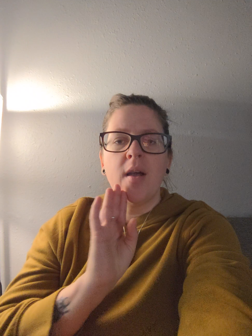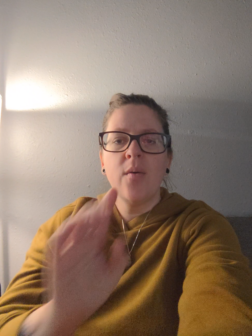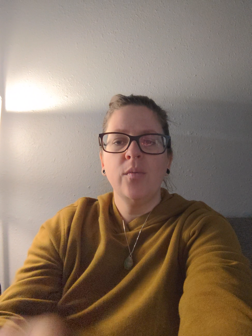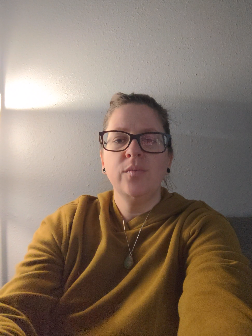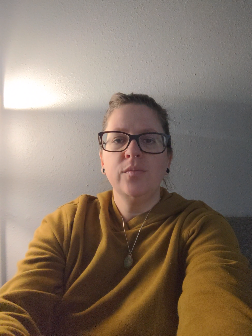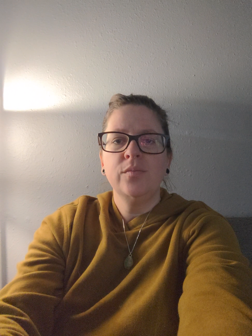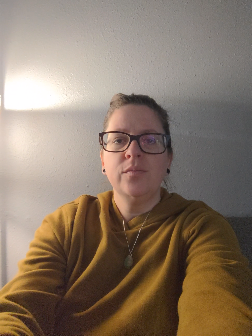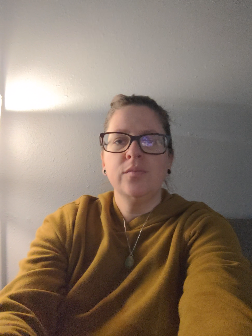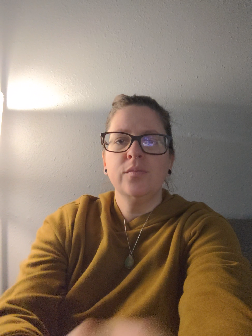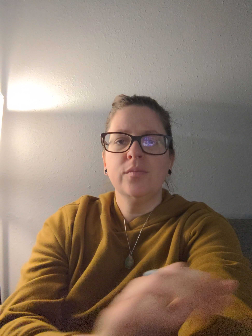brown